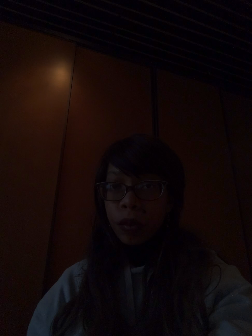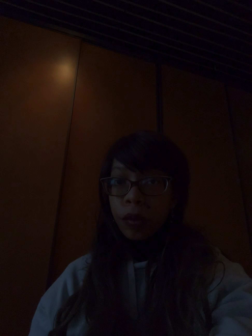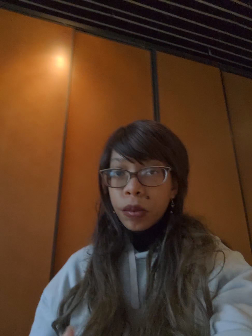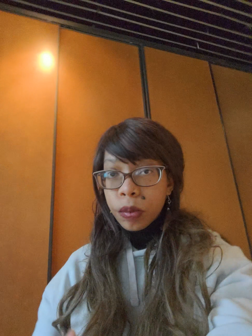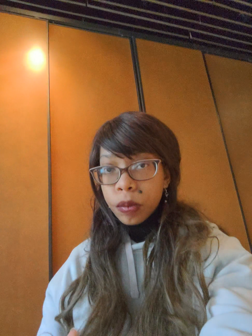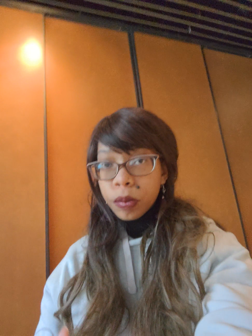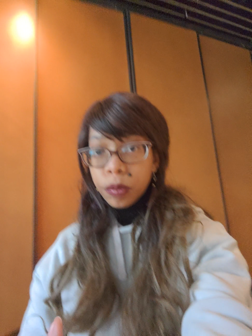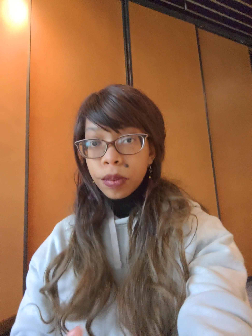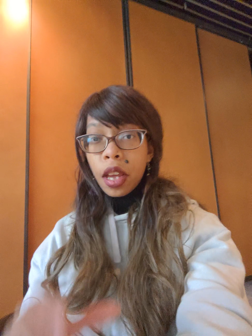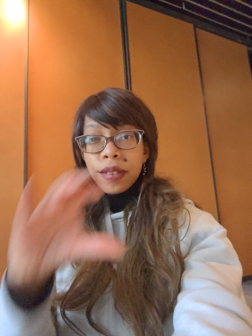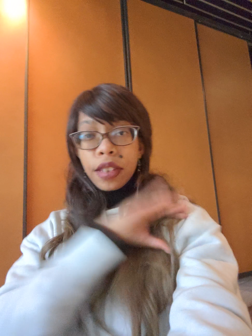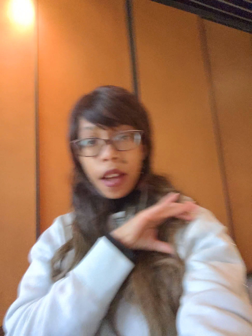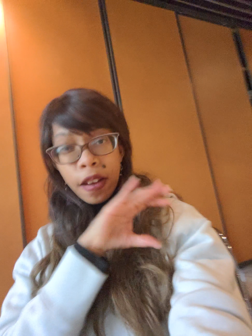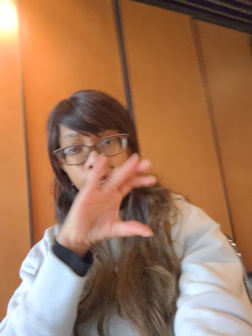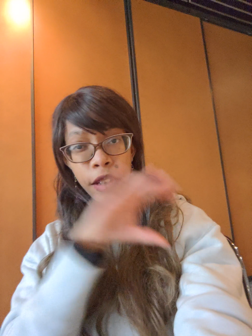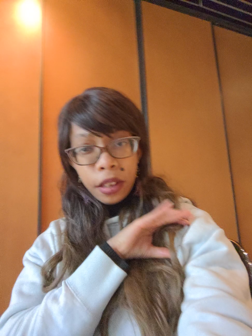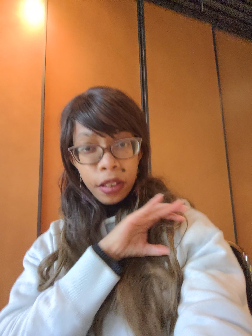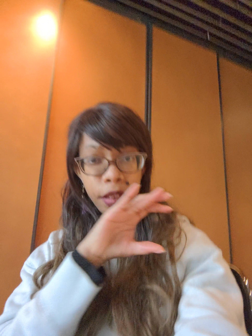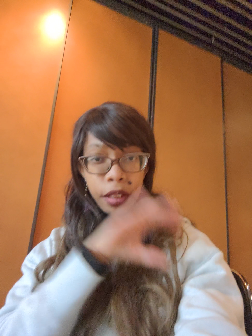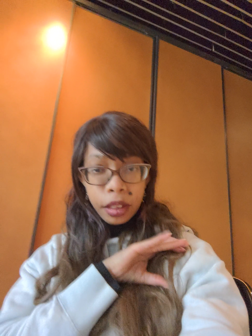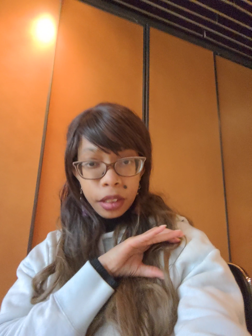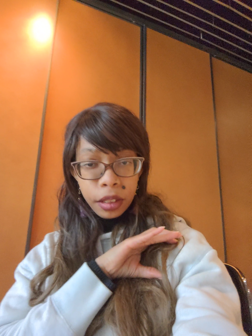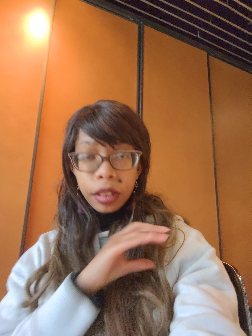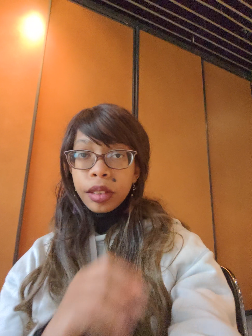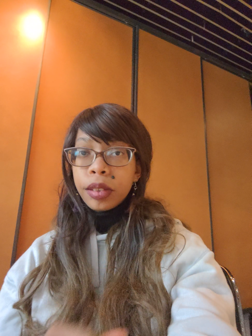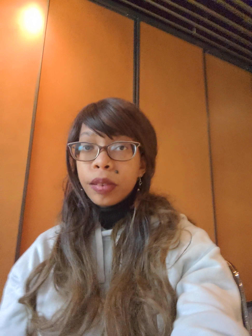police